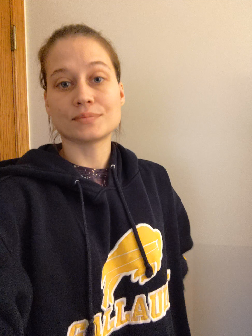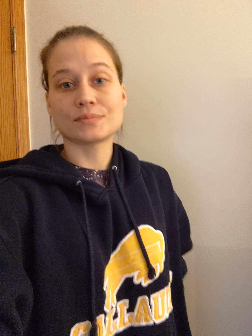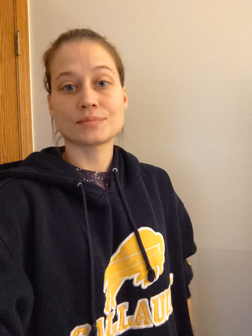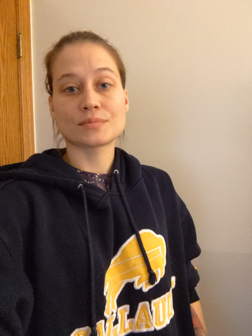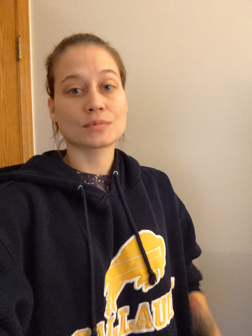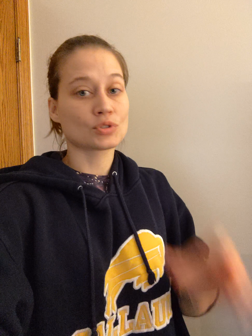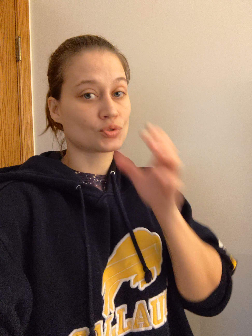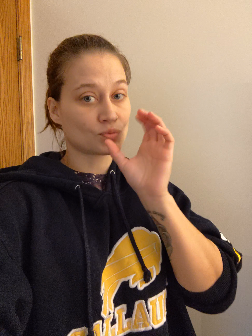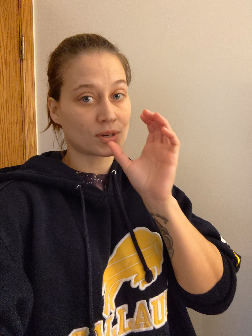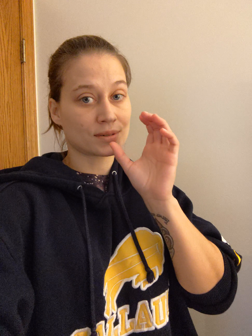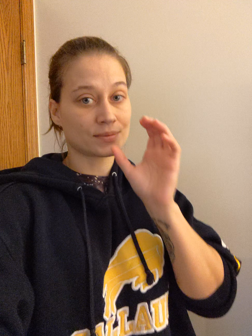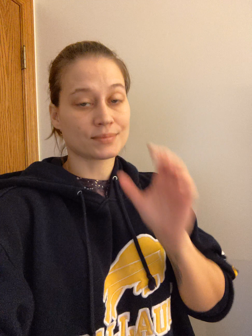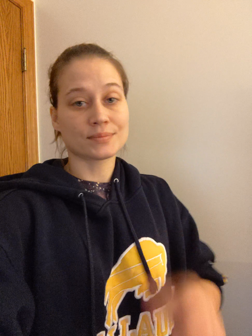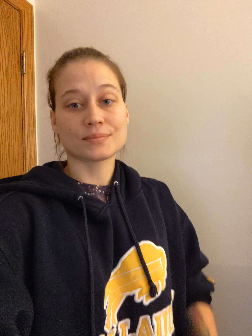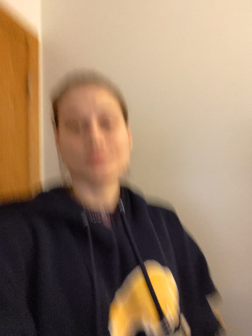drink